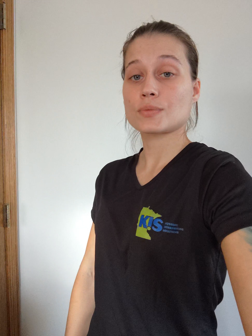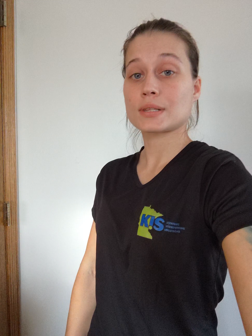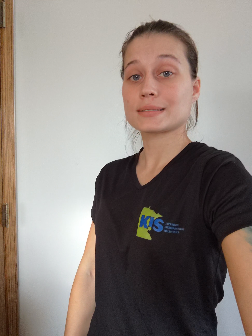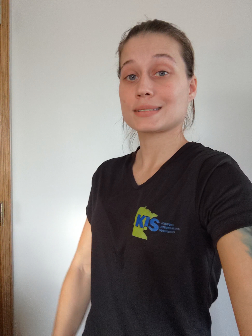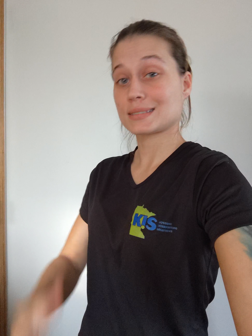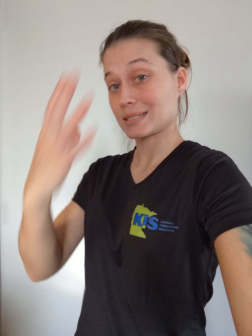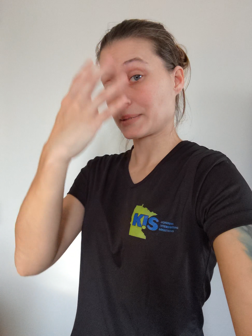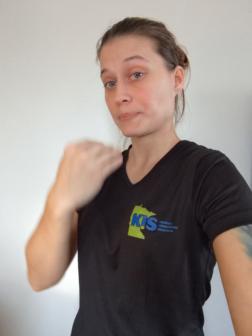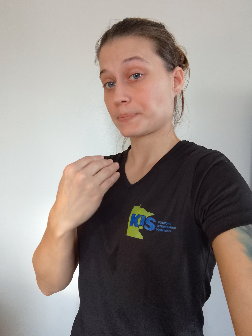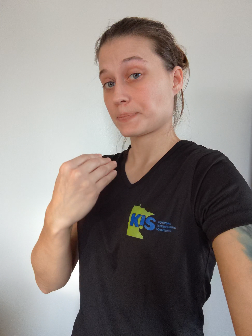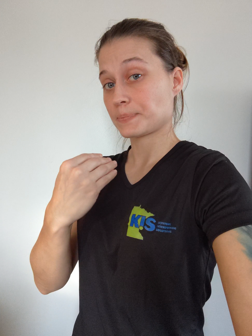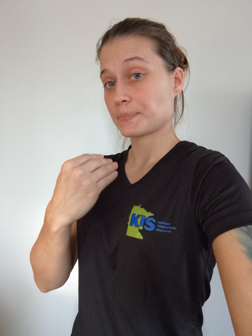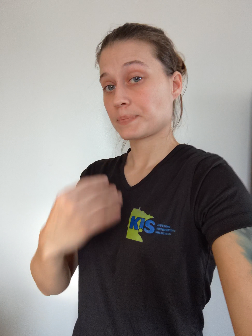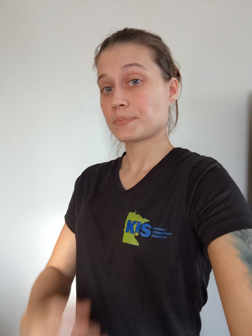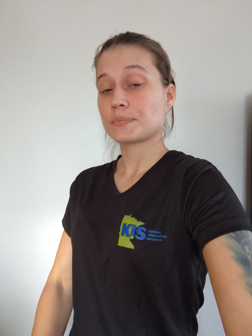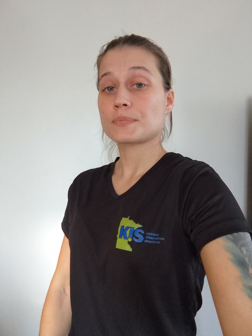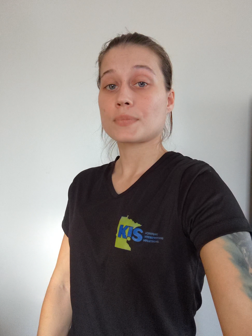sleep